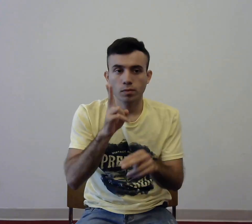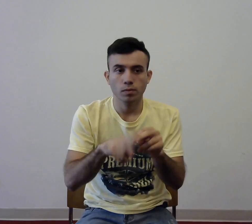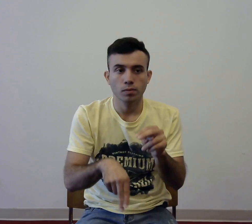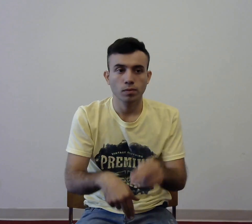bitmək